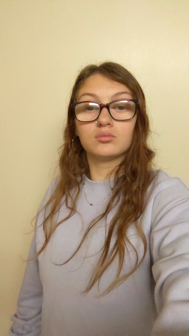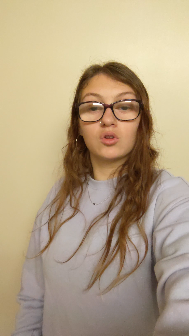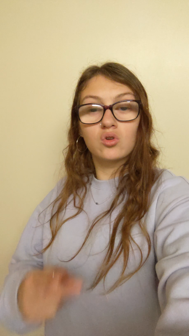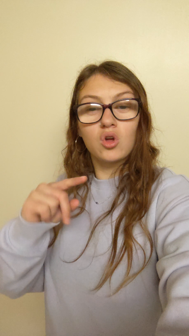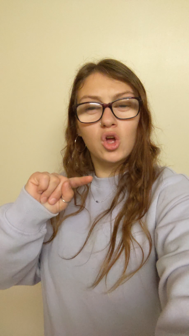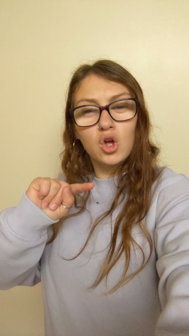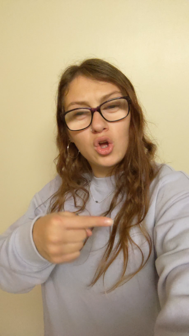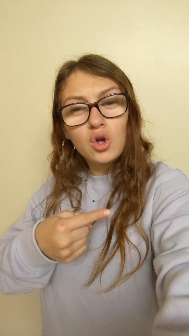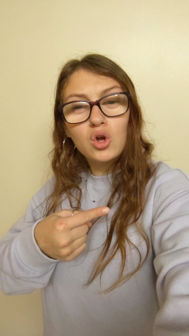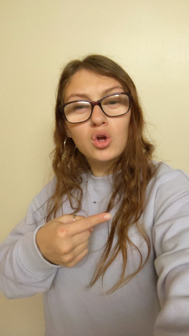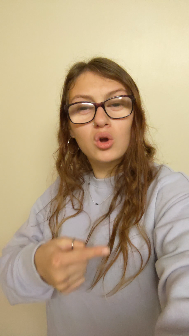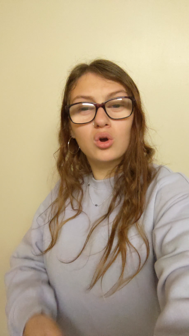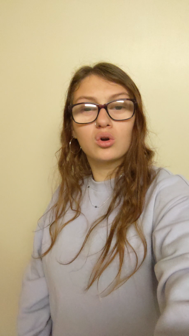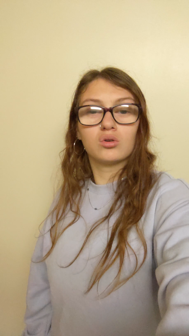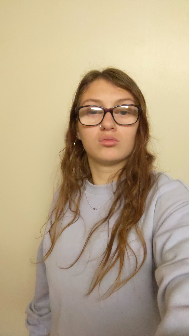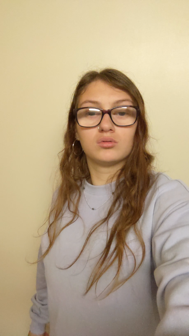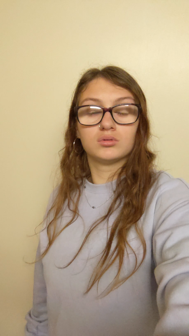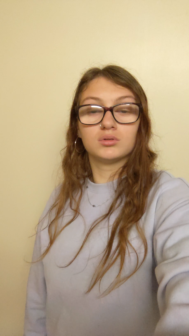hurt